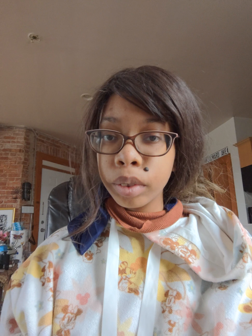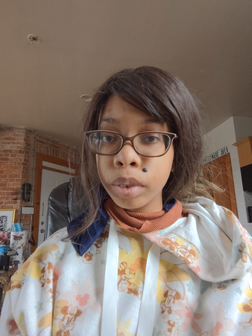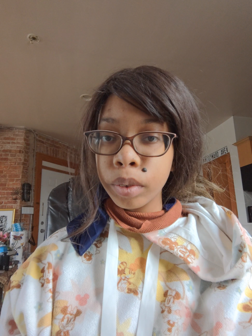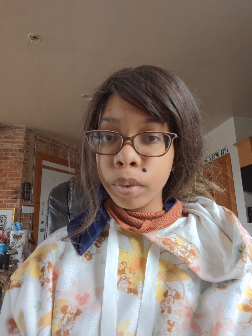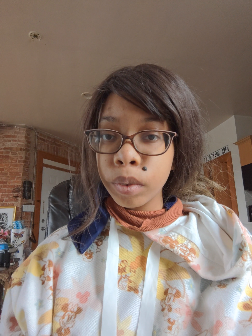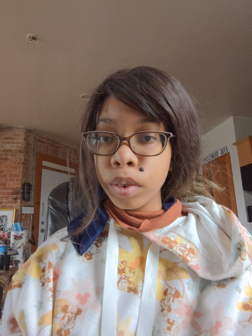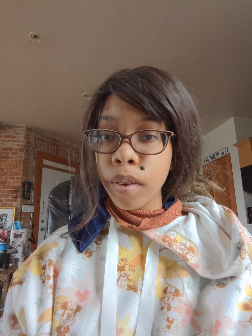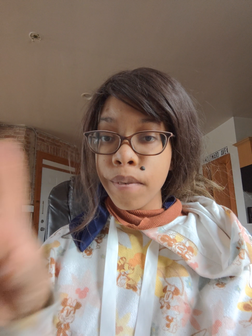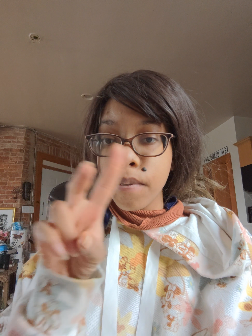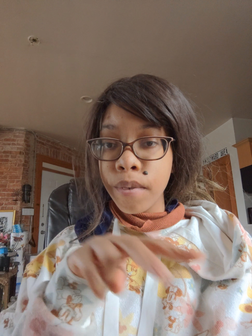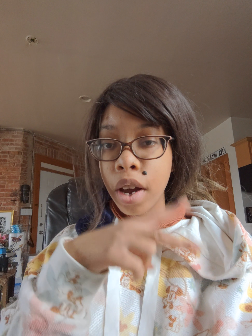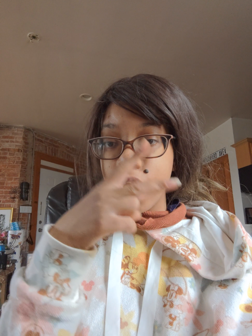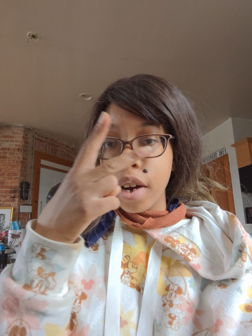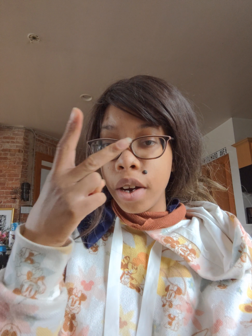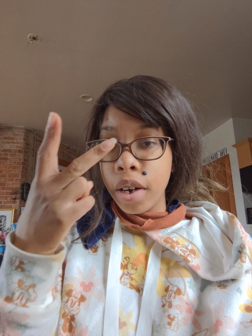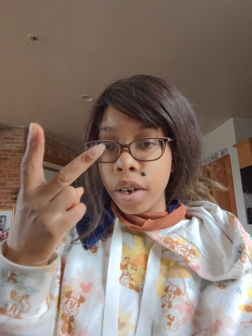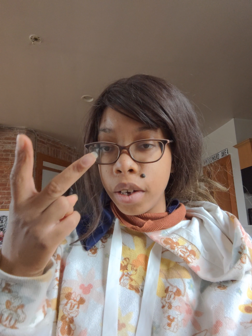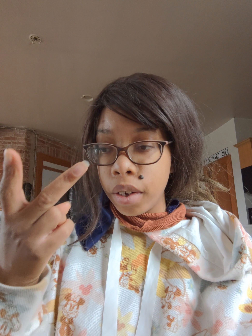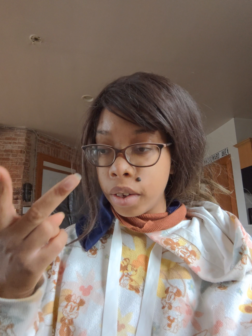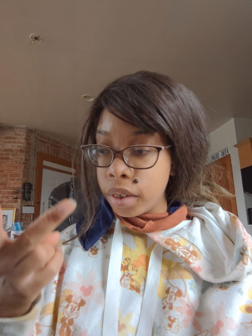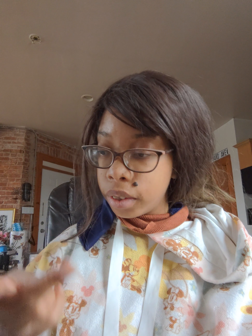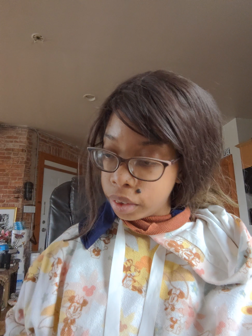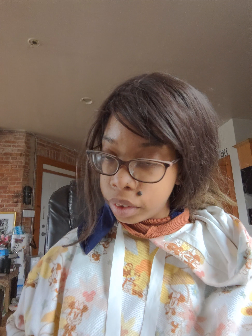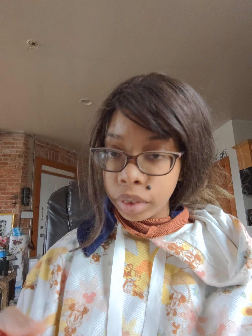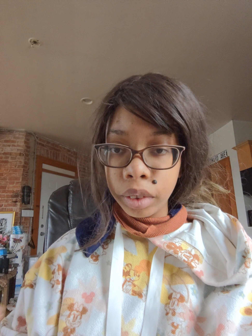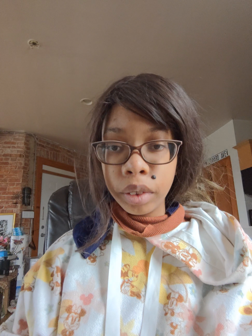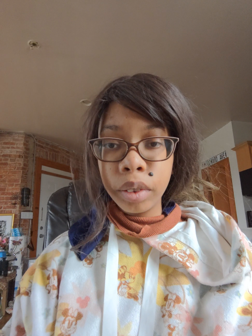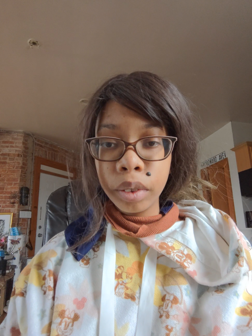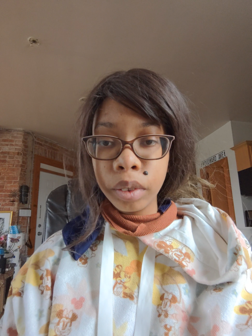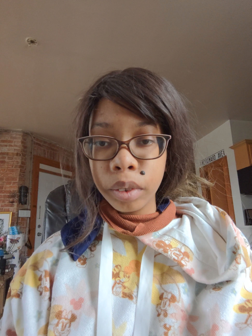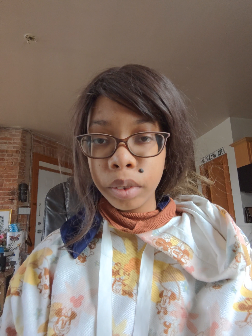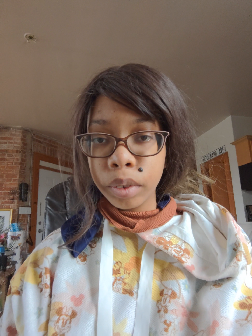fall